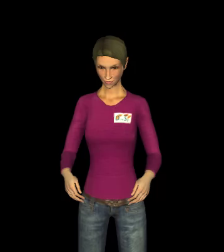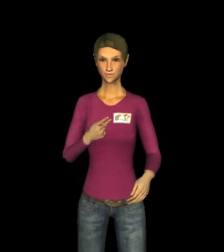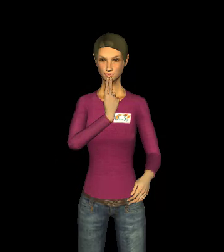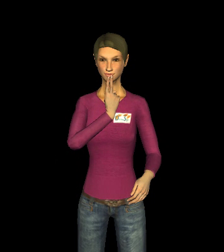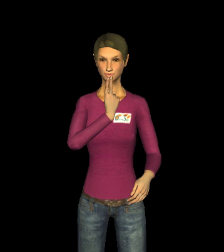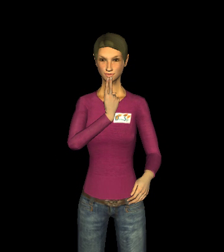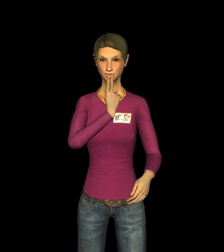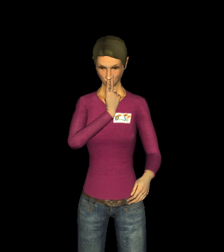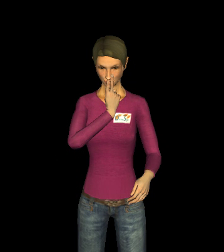سيجارة